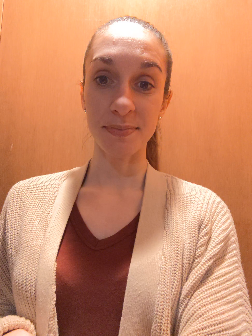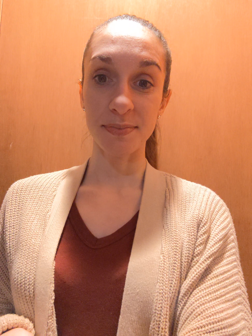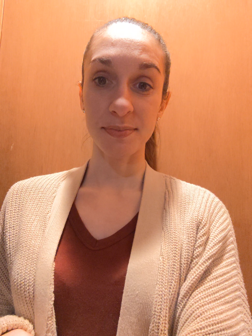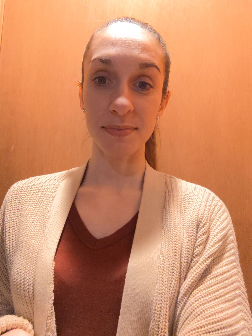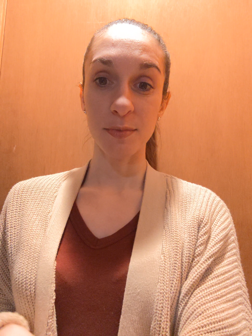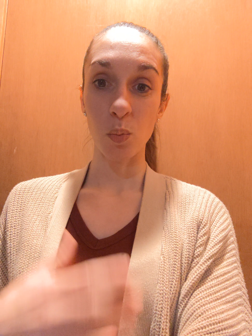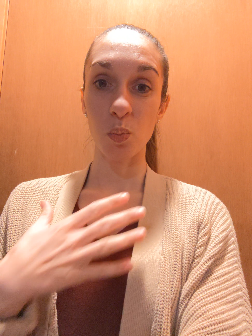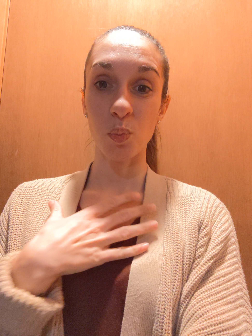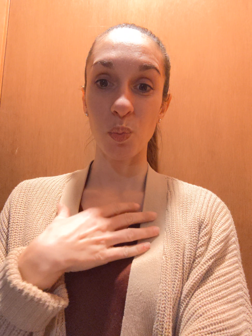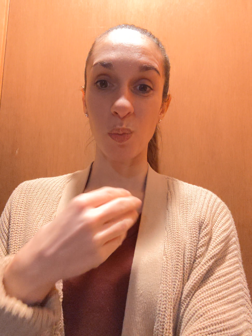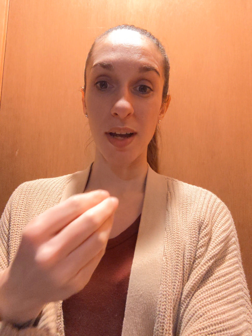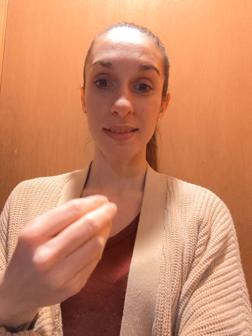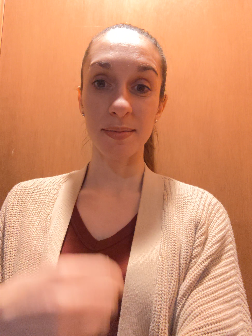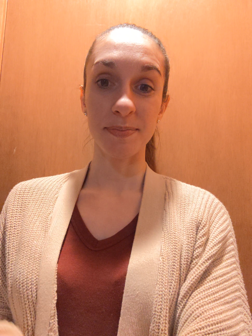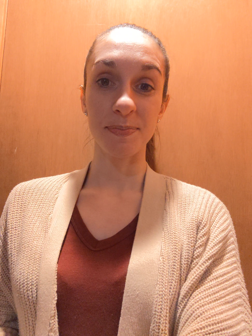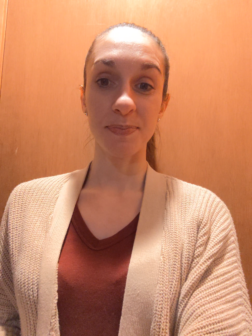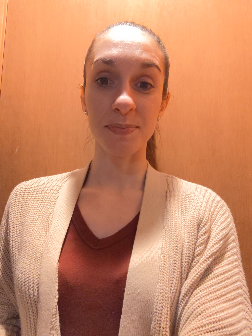white